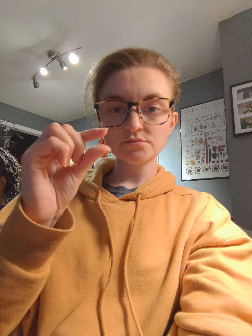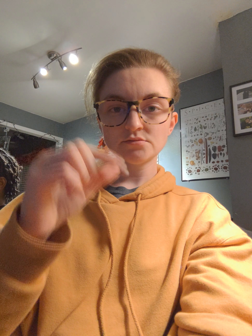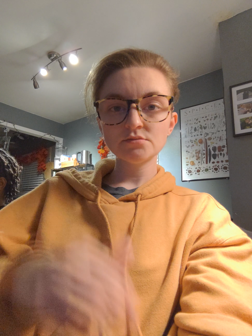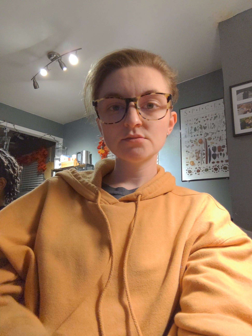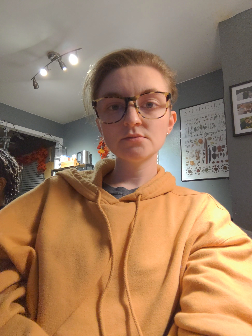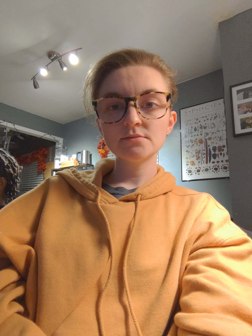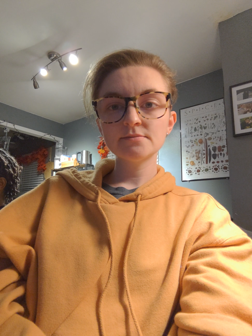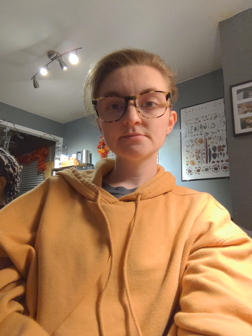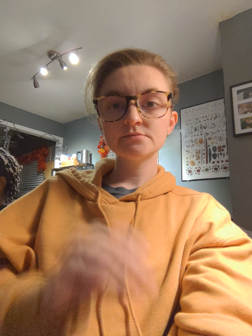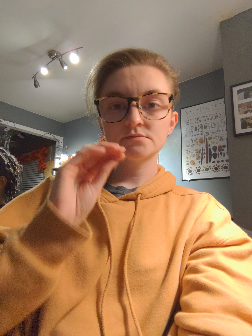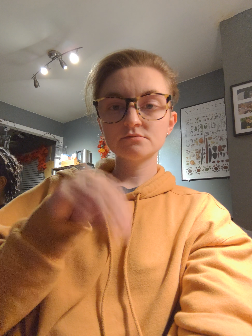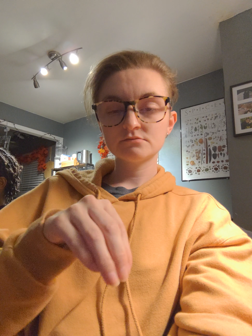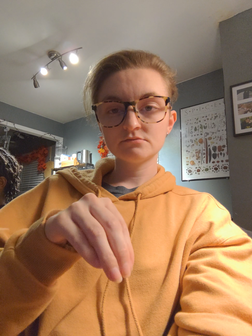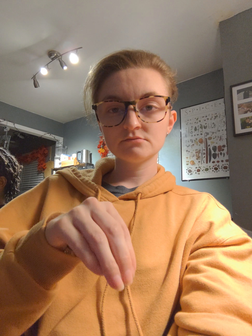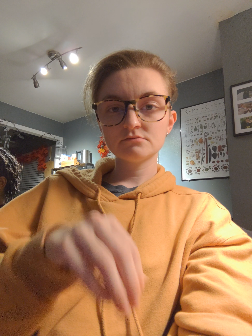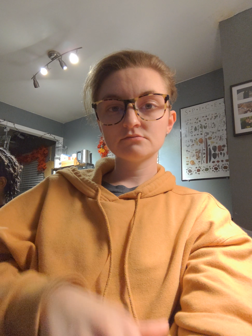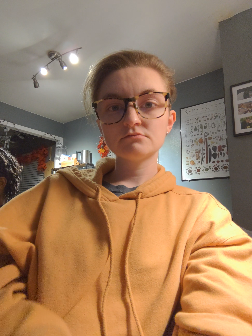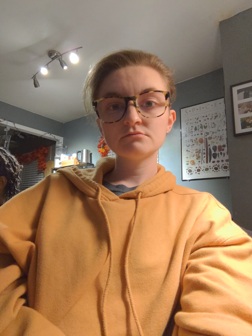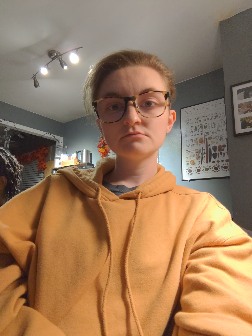put